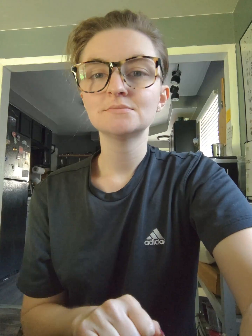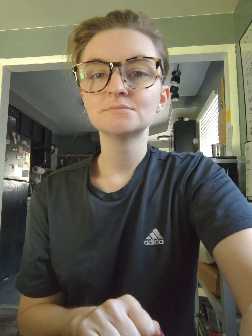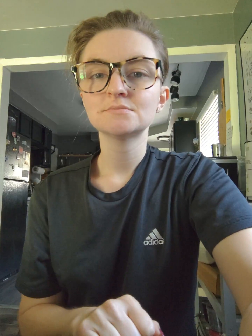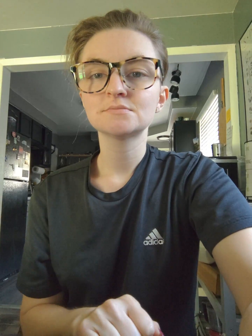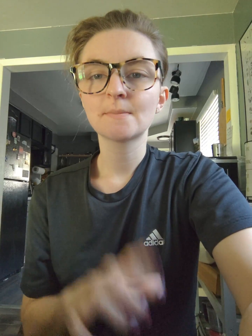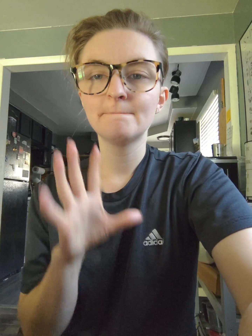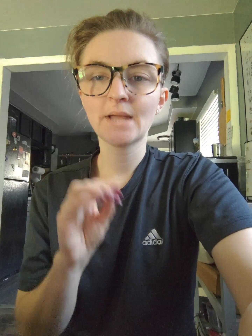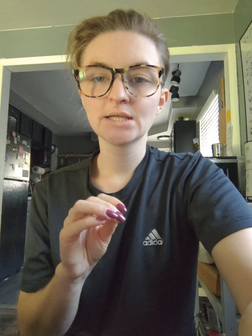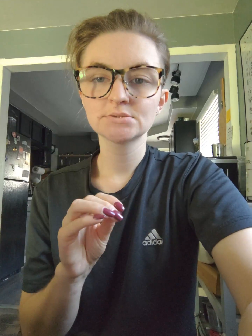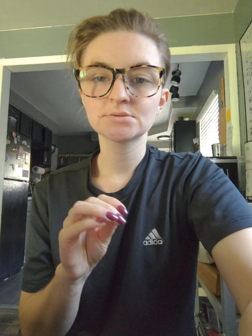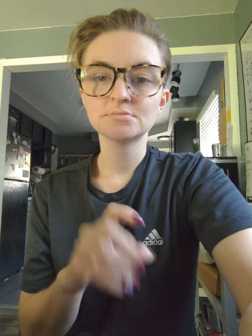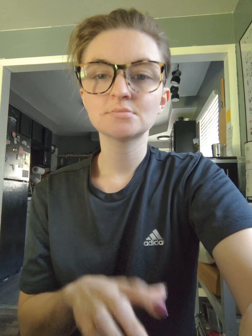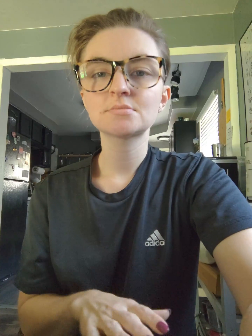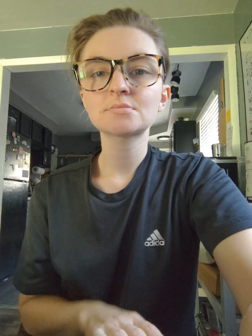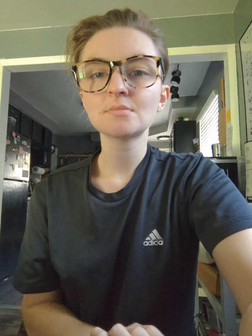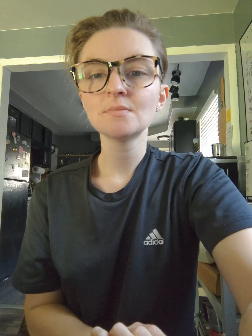bite